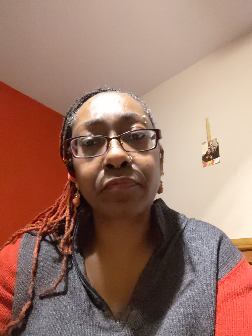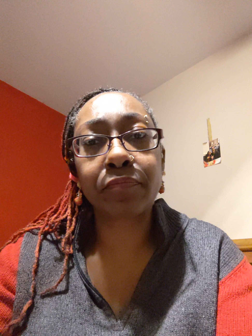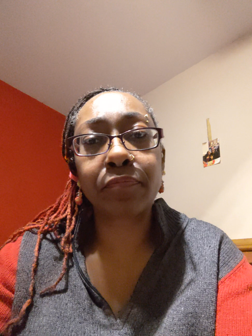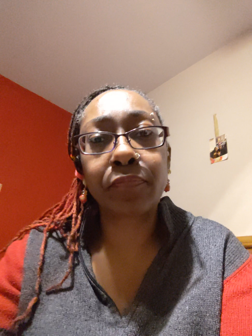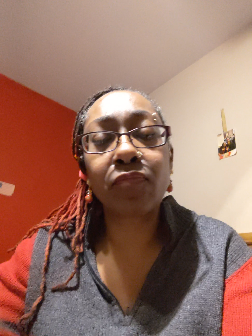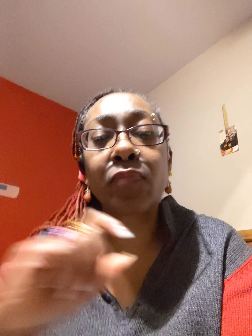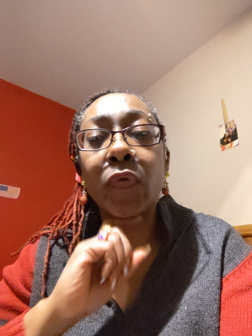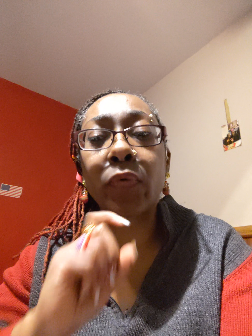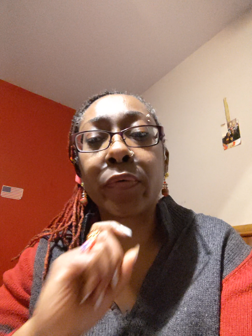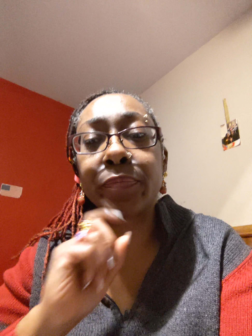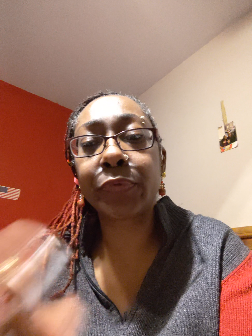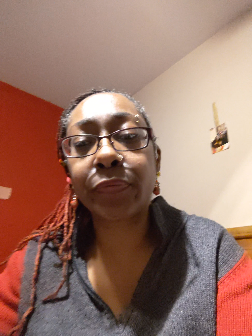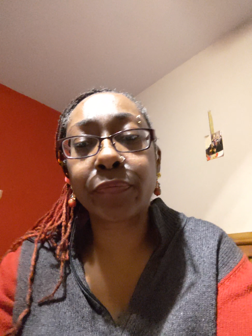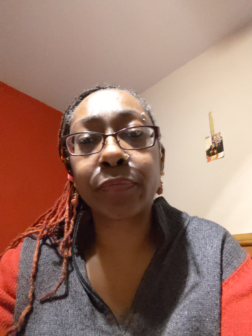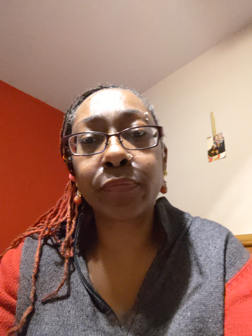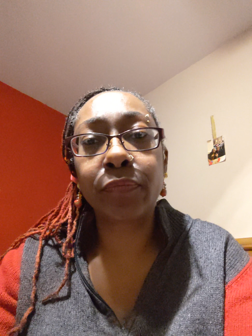garbage